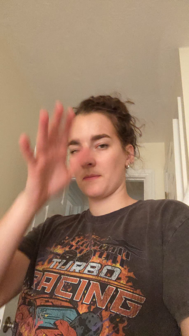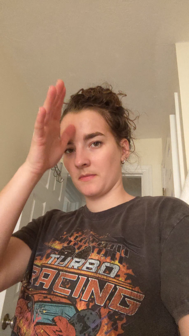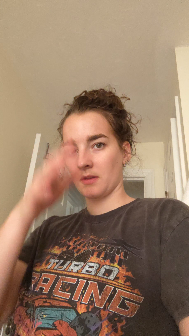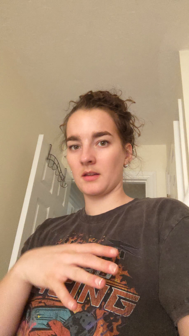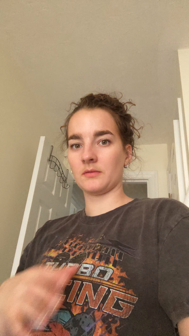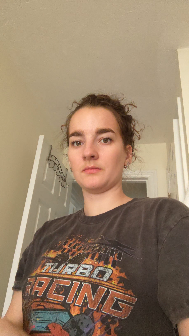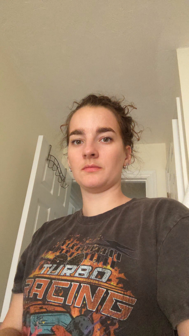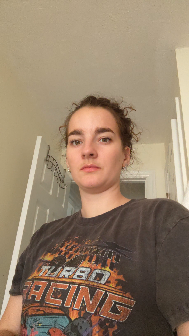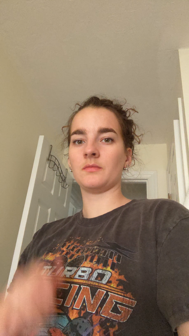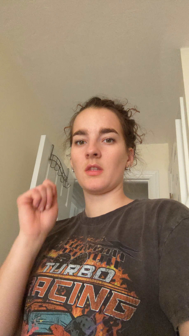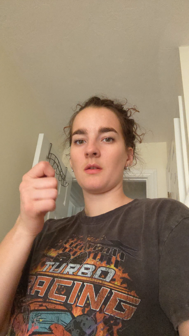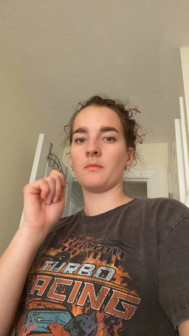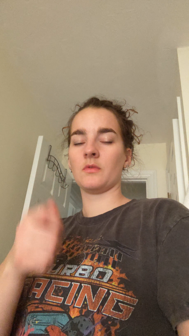hammer